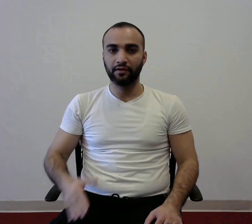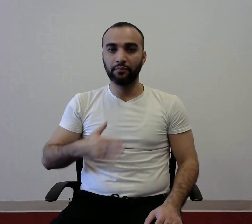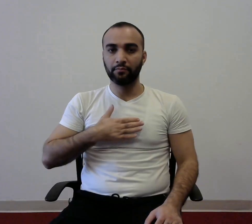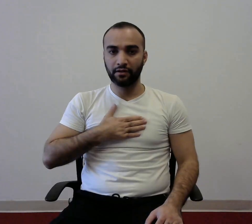mən